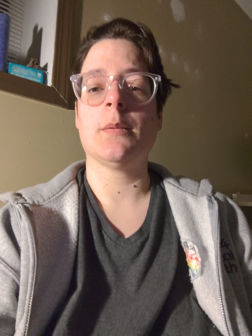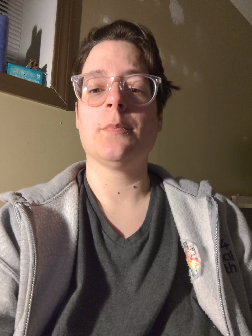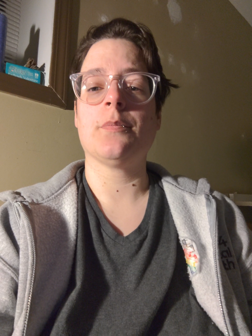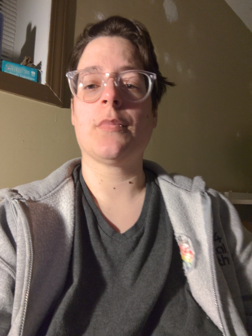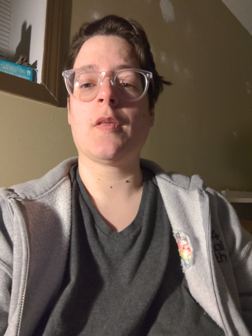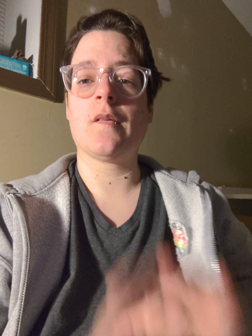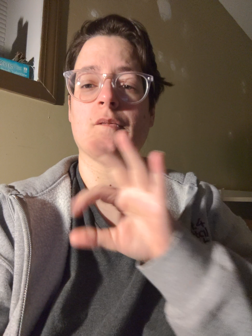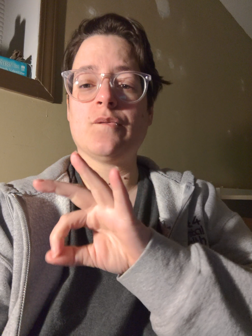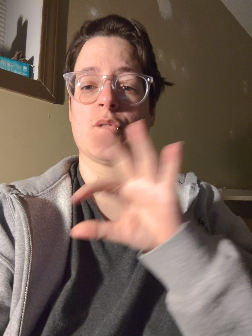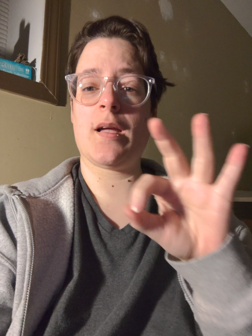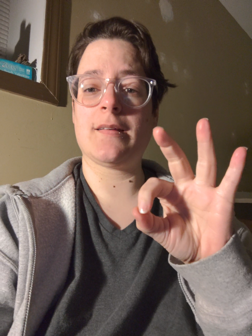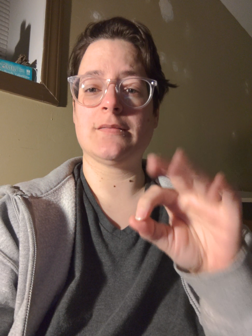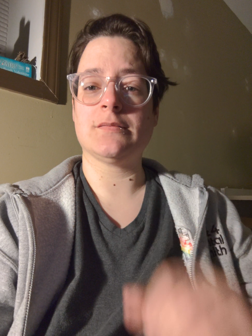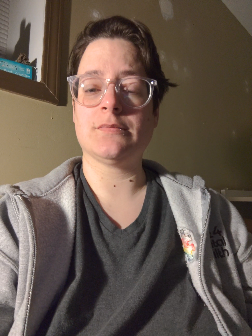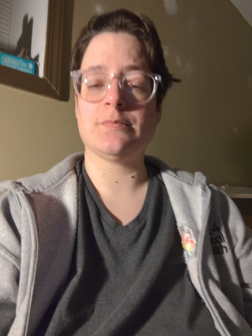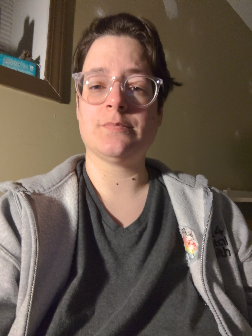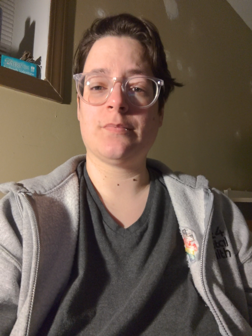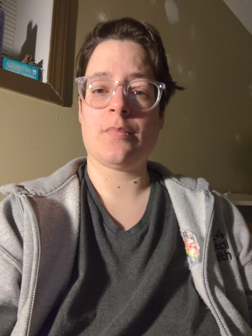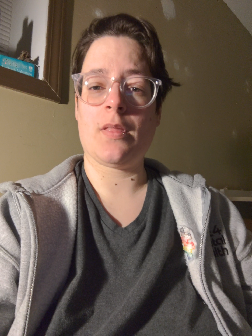french fries